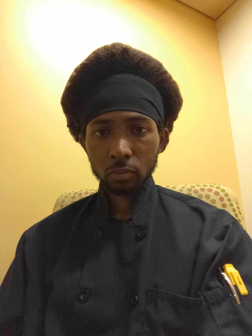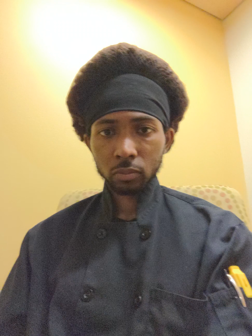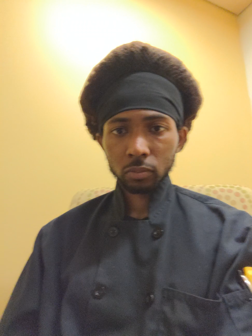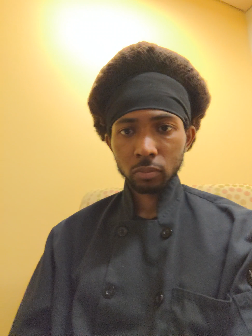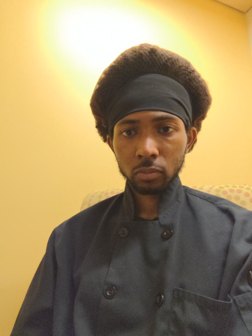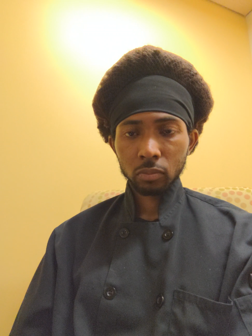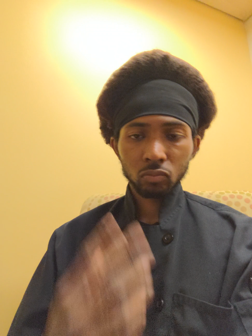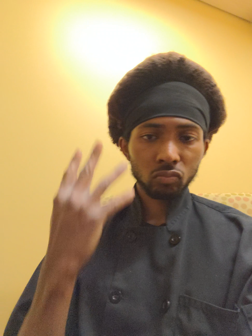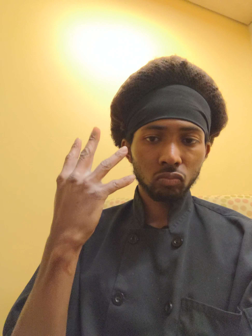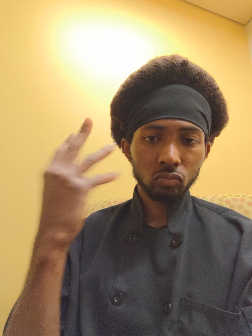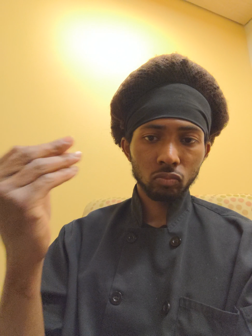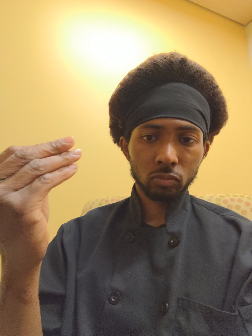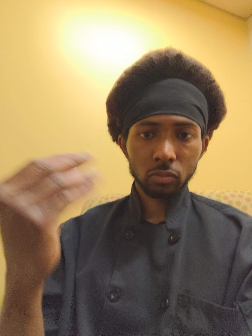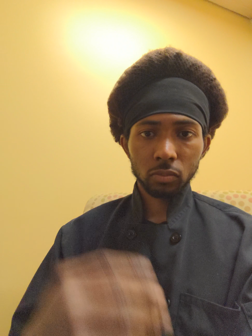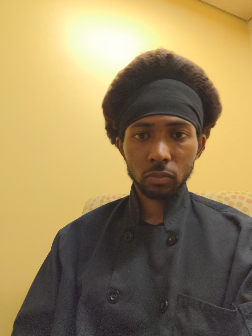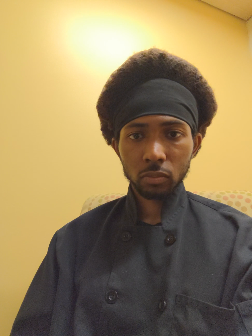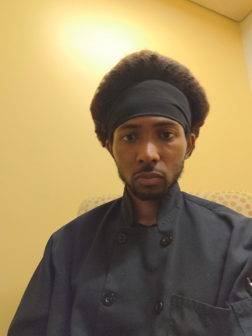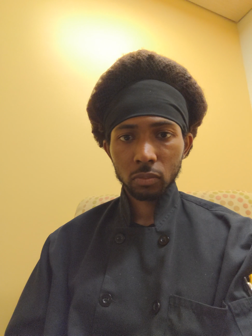going to